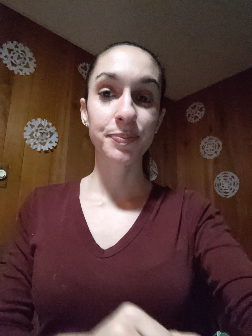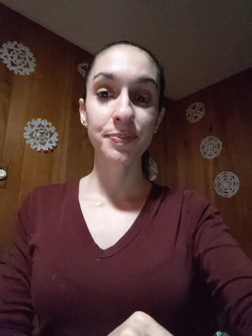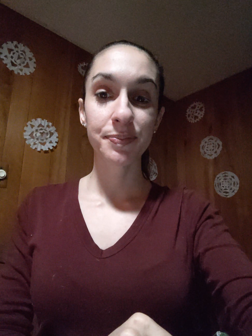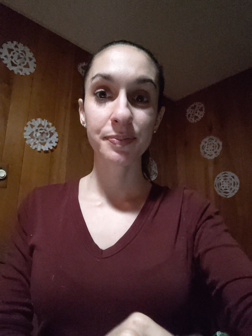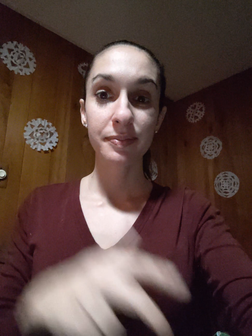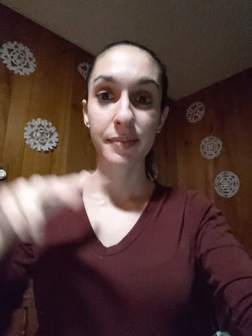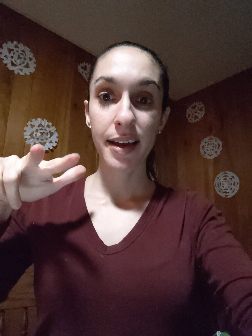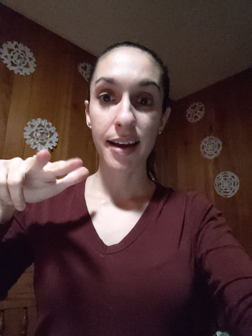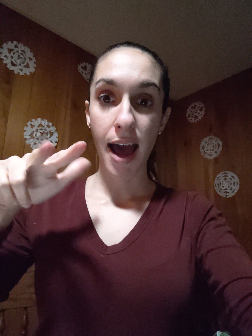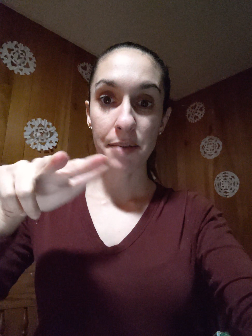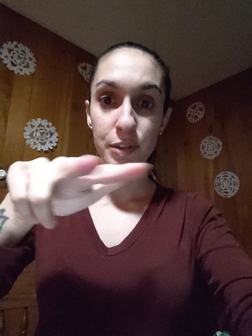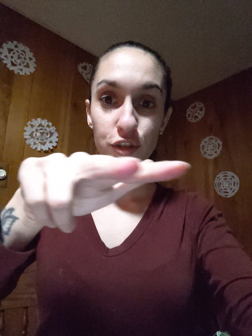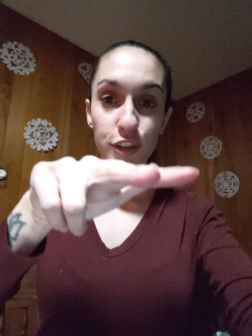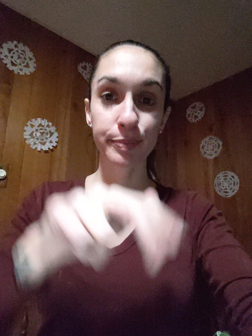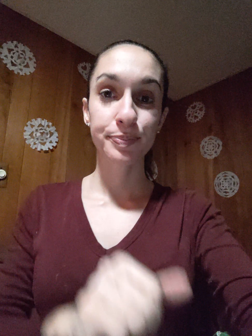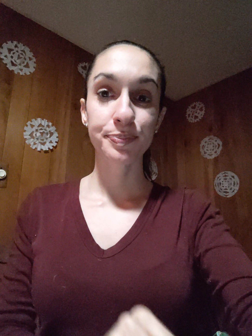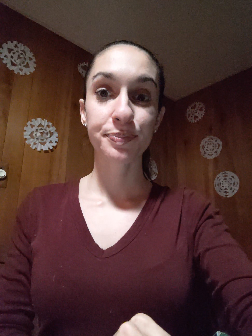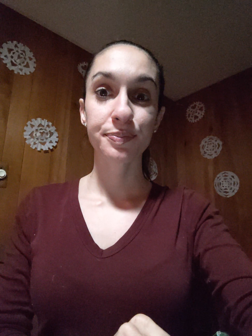helicopter